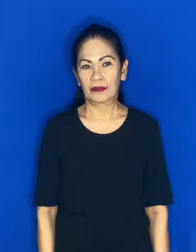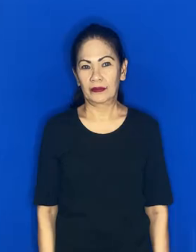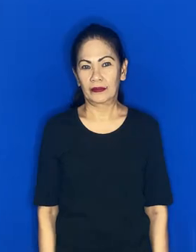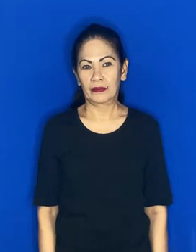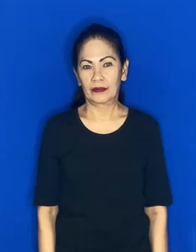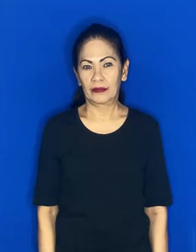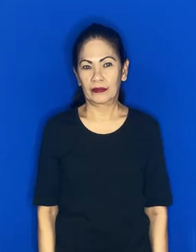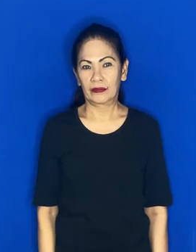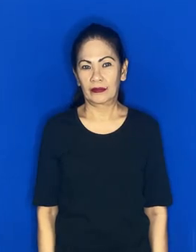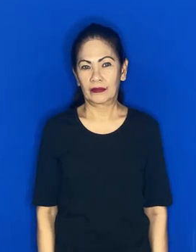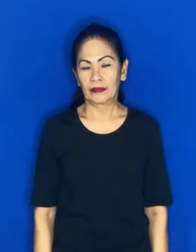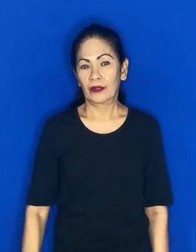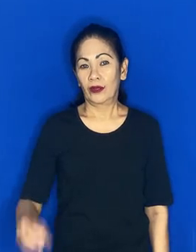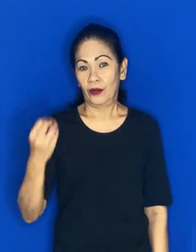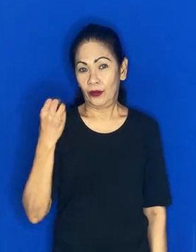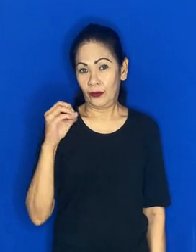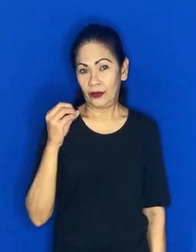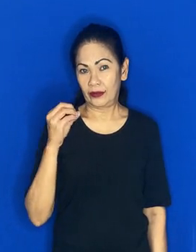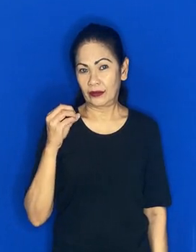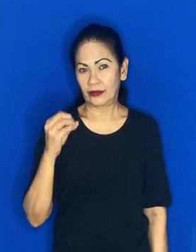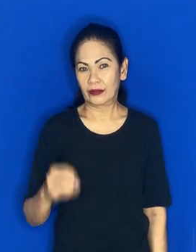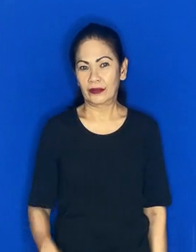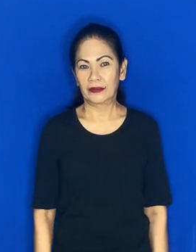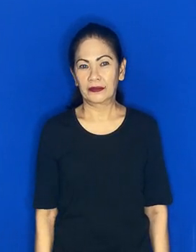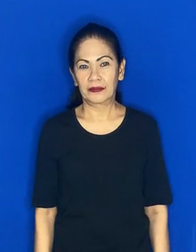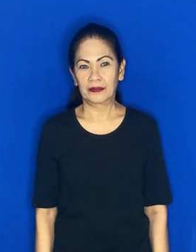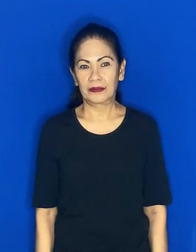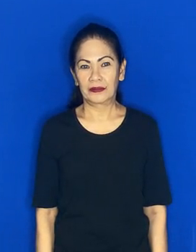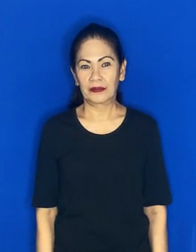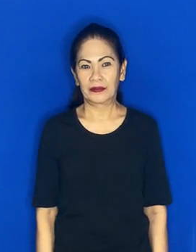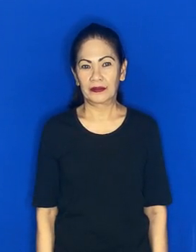orange